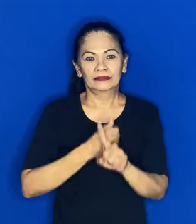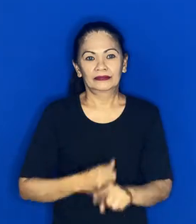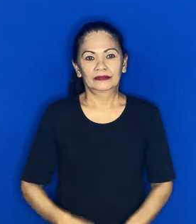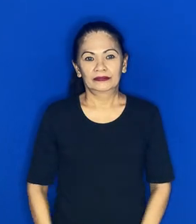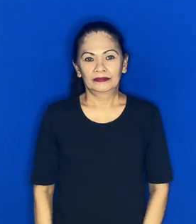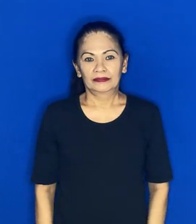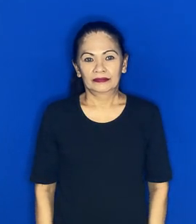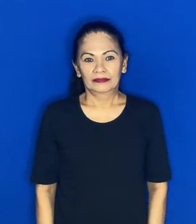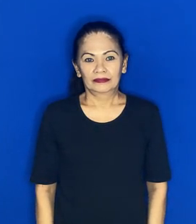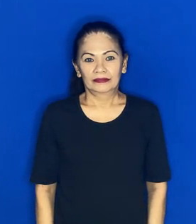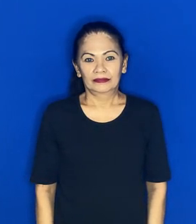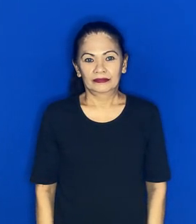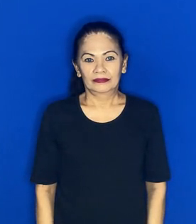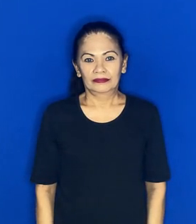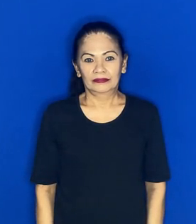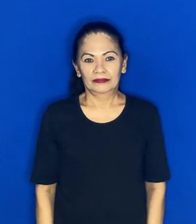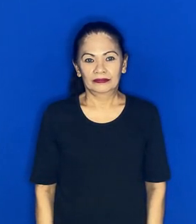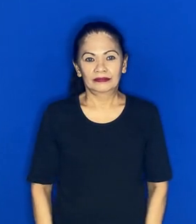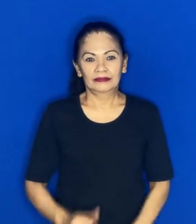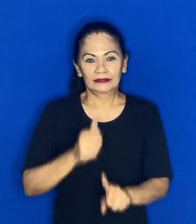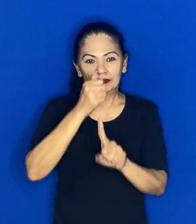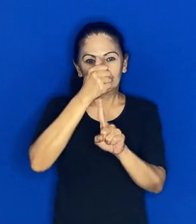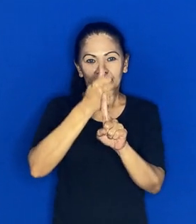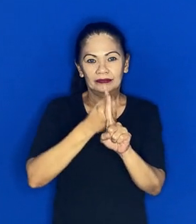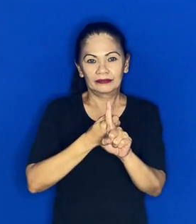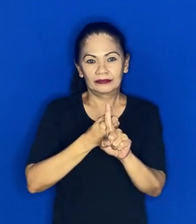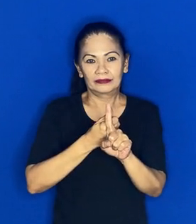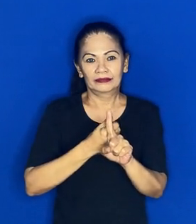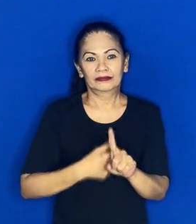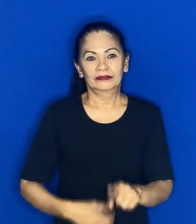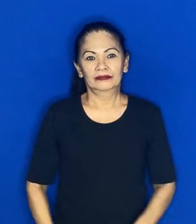april